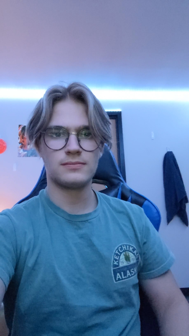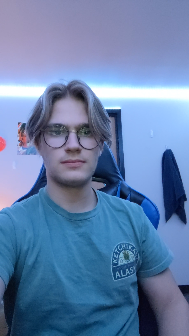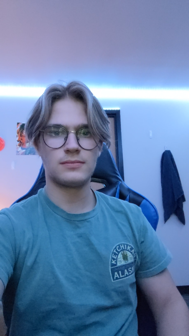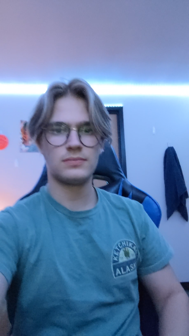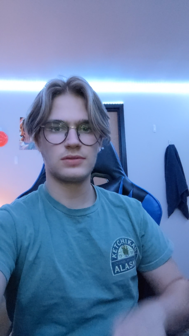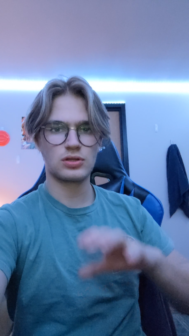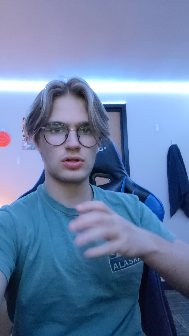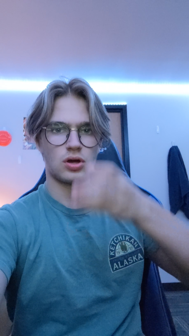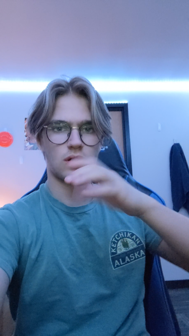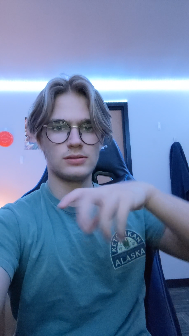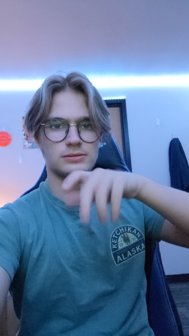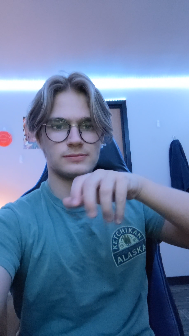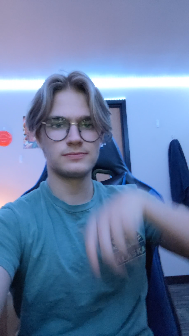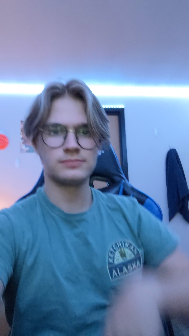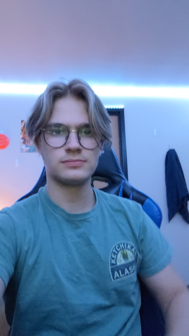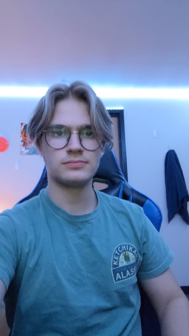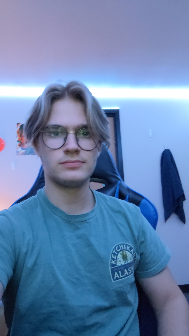jar